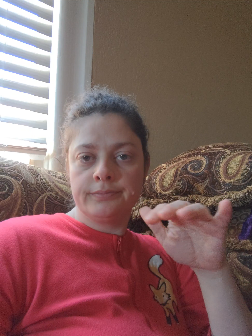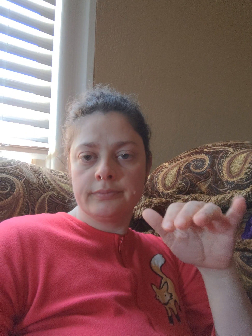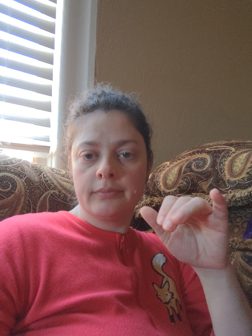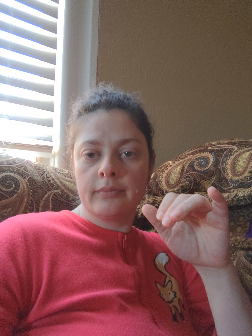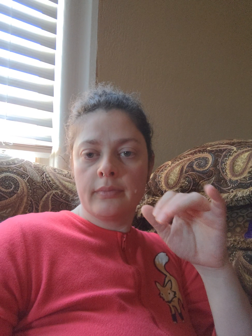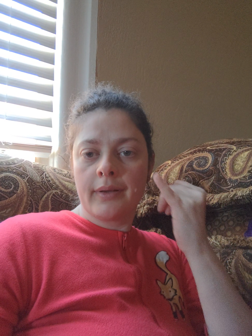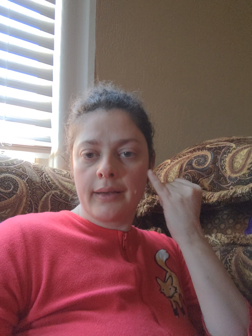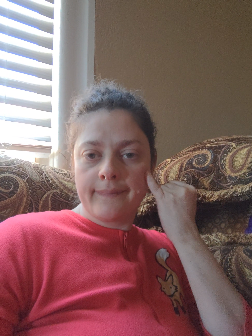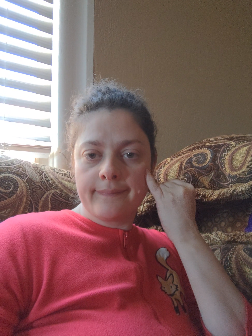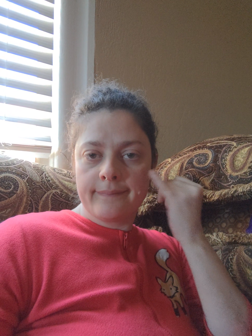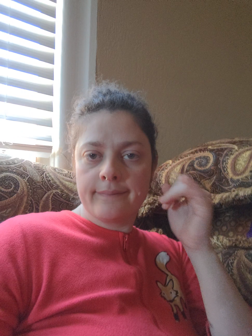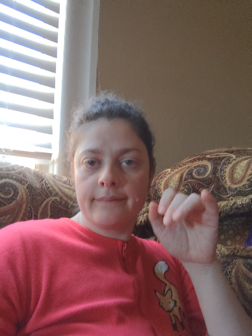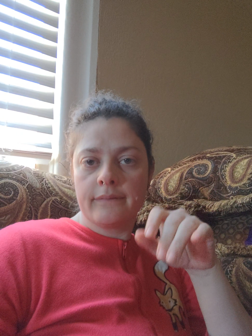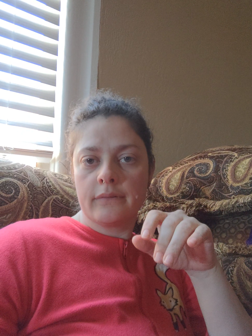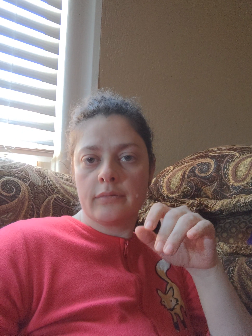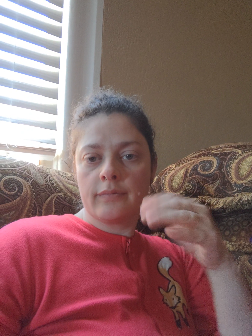if